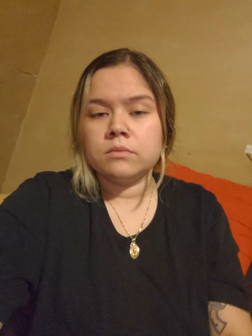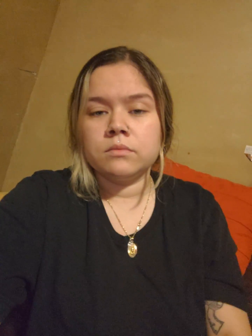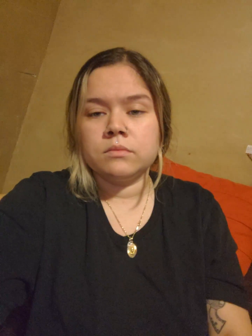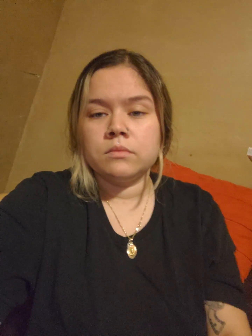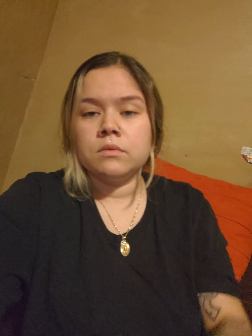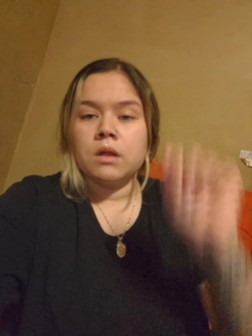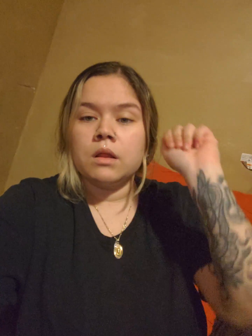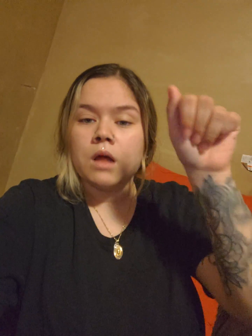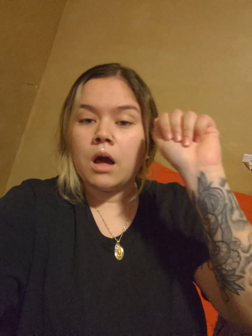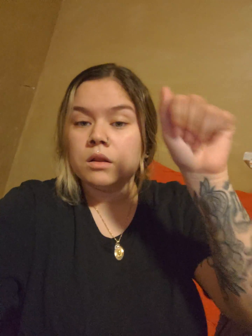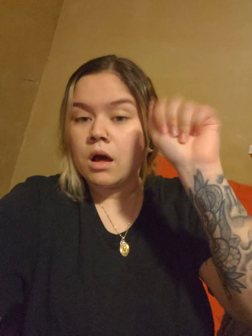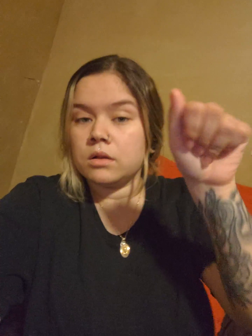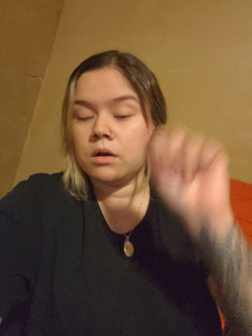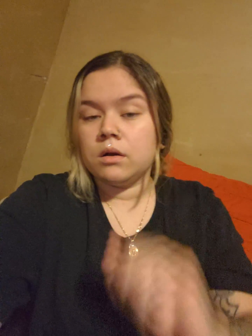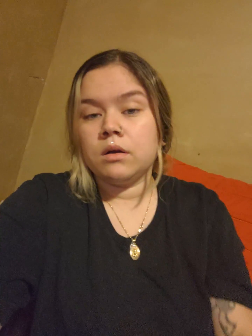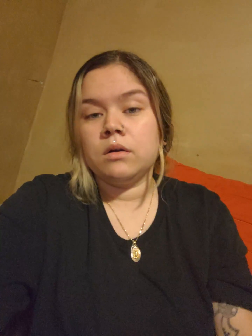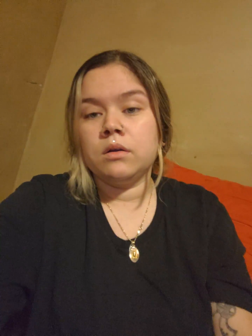knock